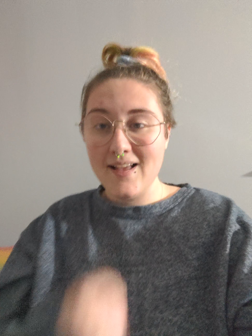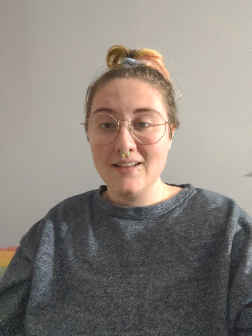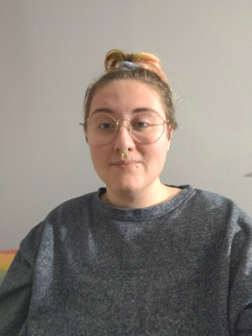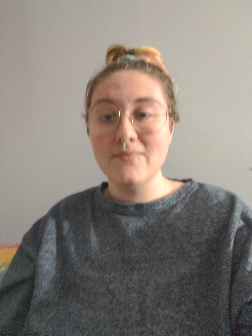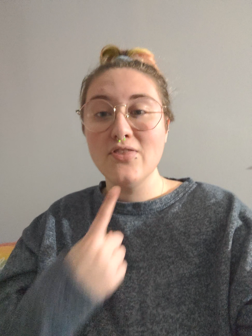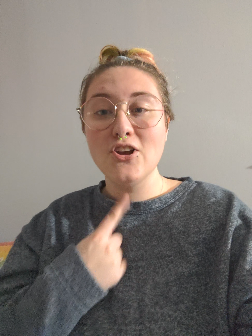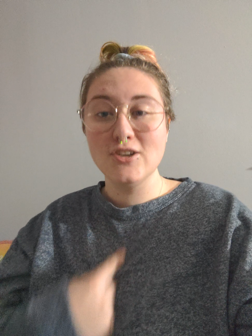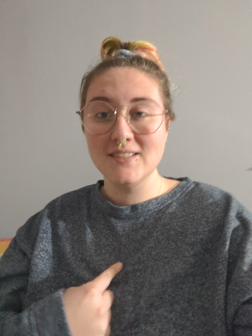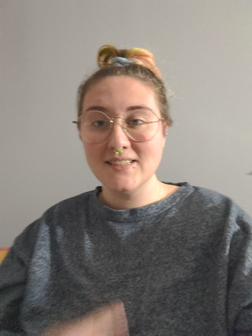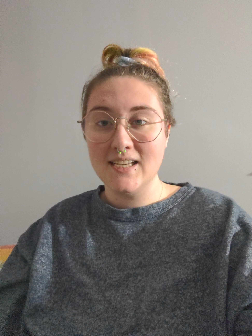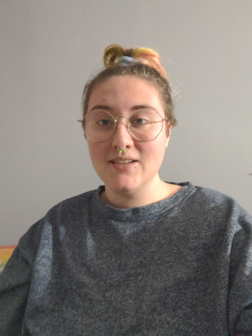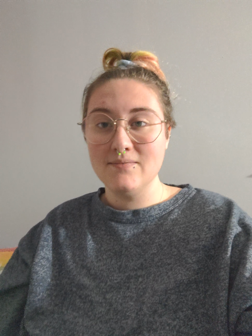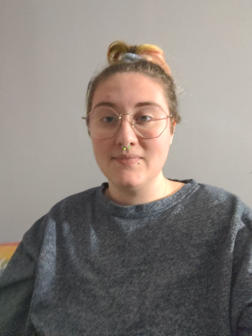thirsty